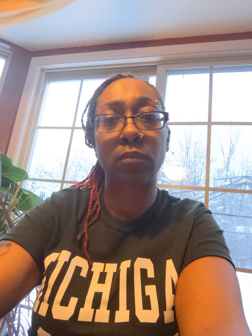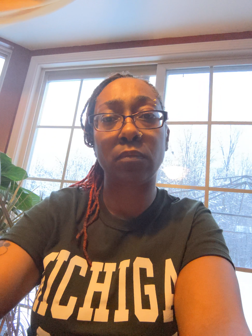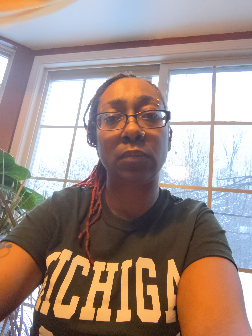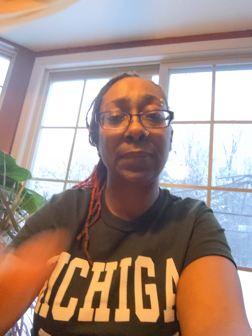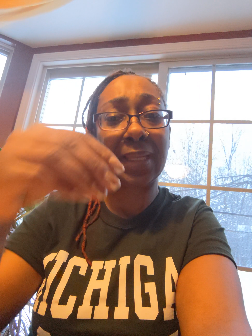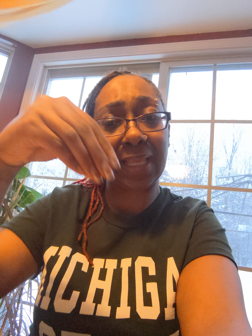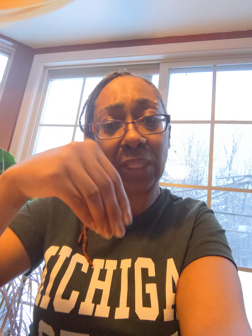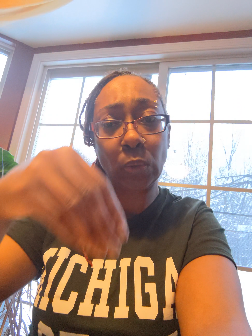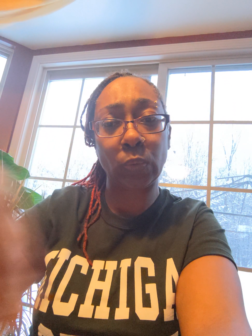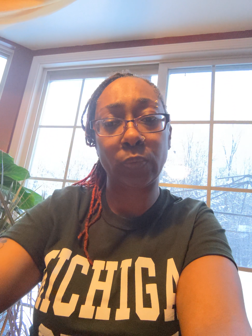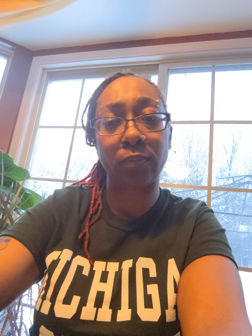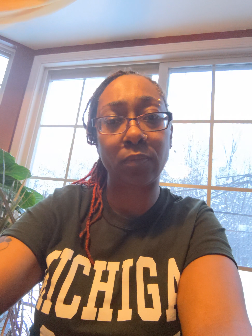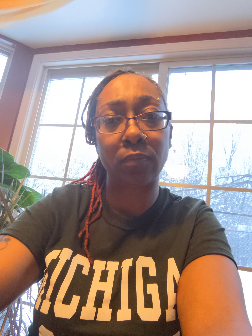into